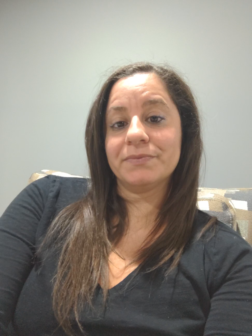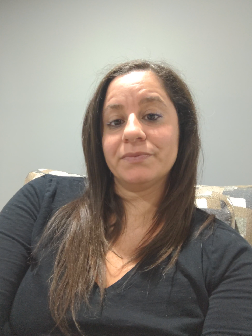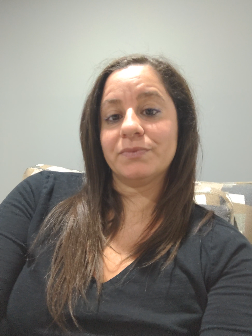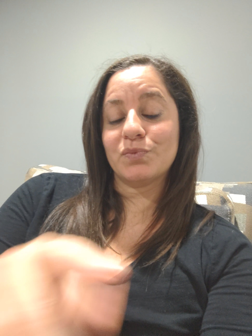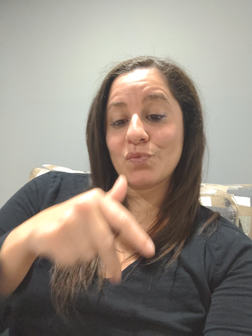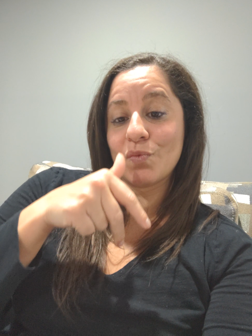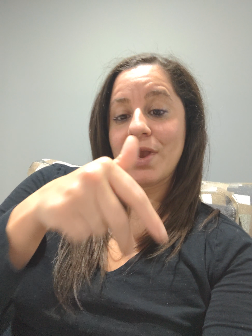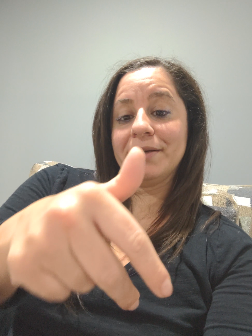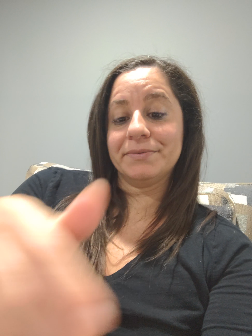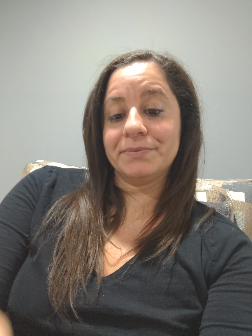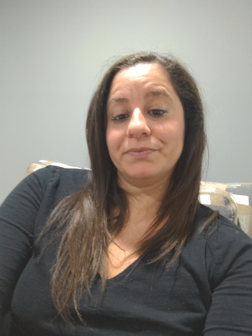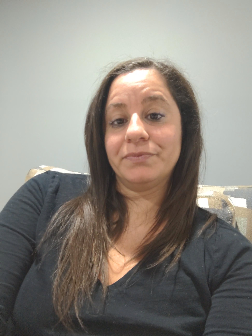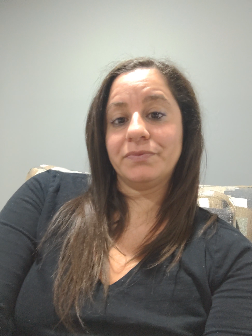ride